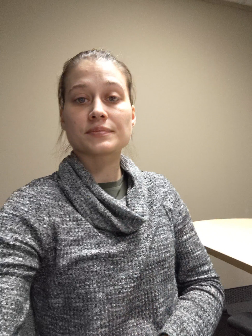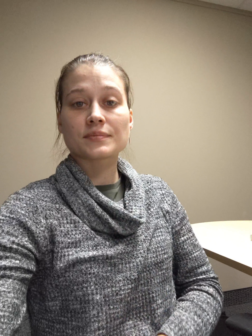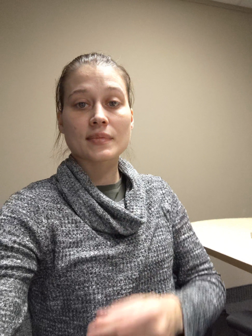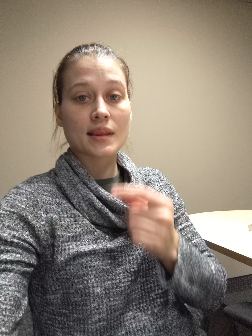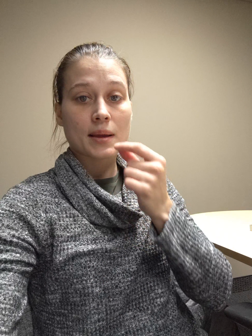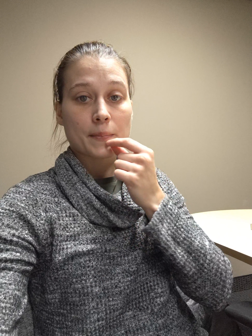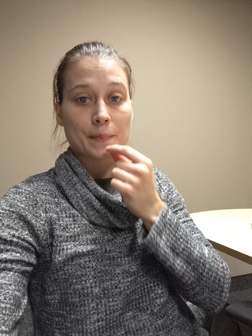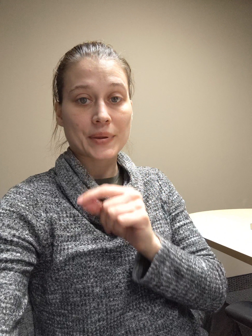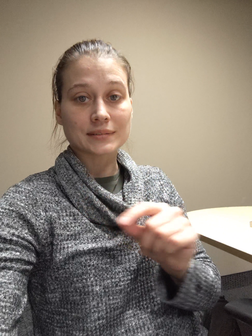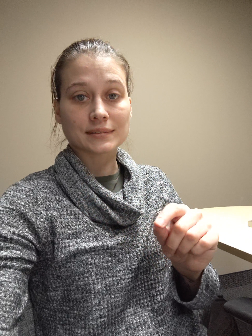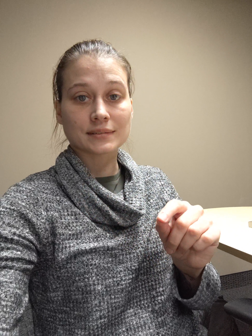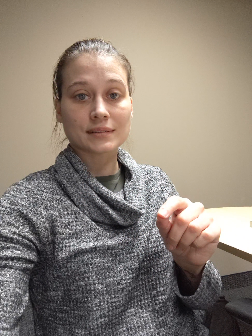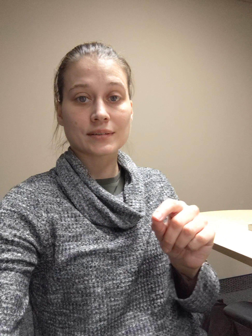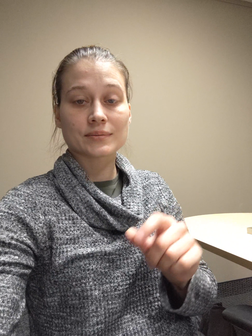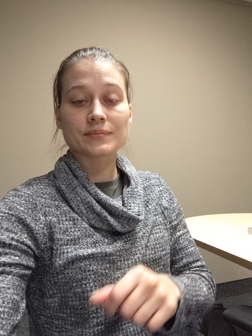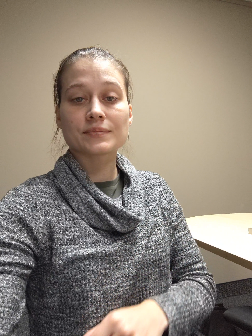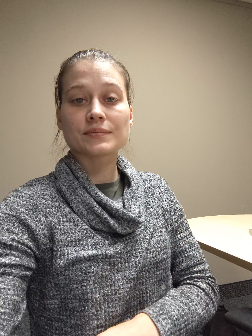pencil